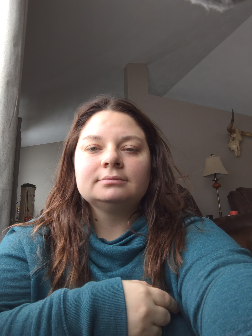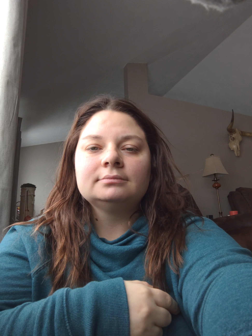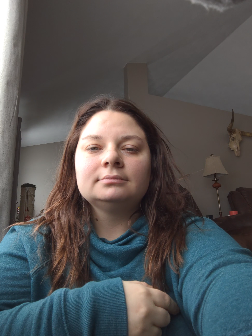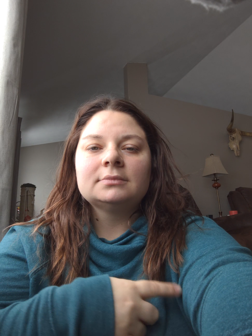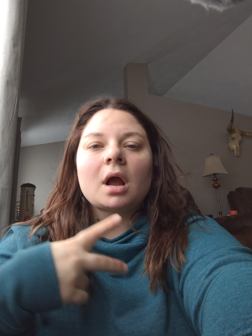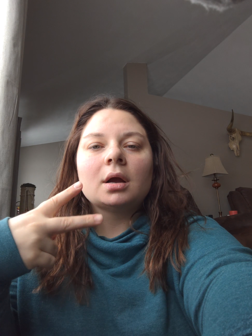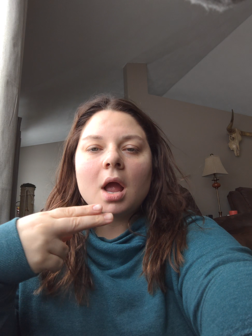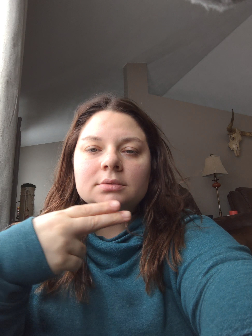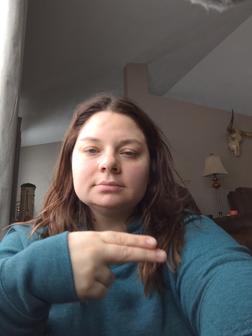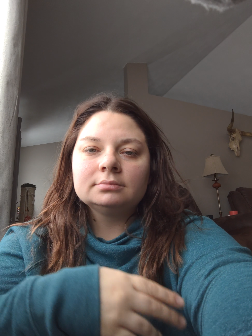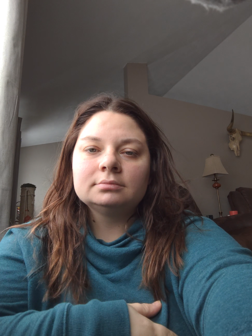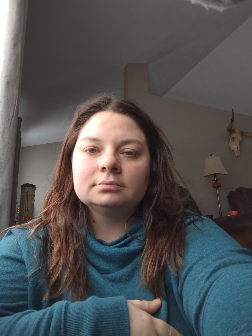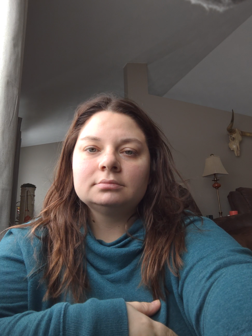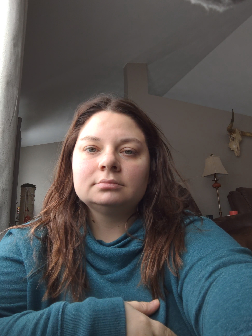cut